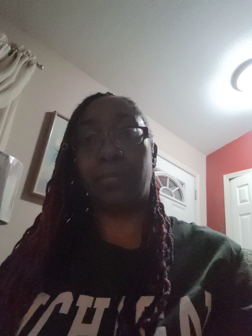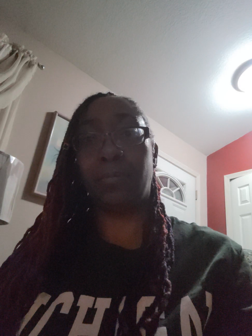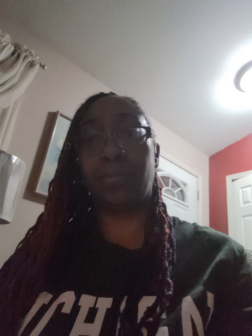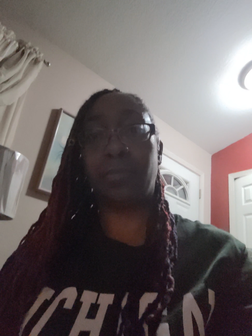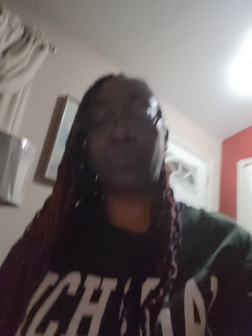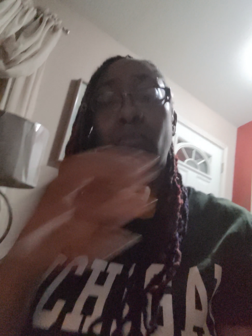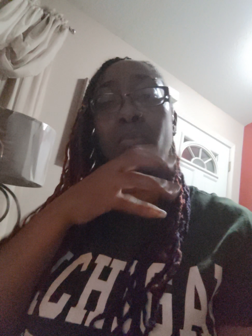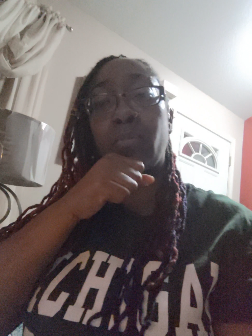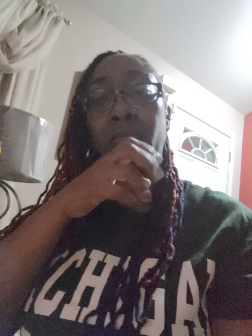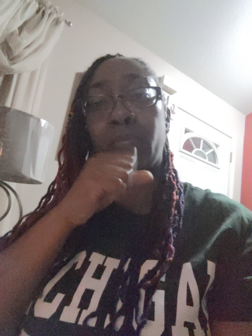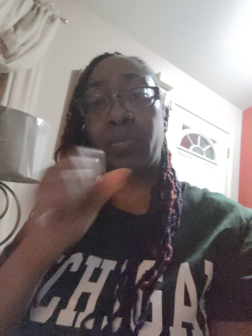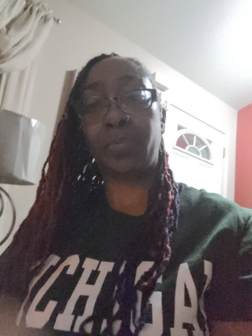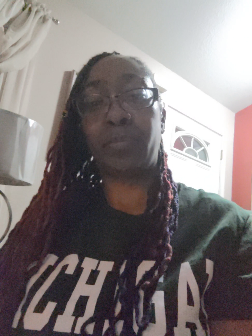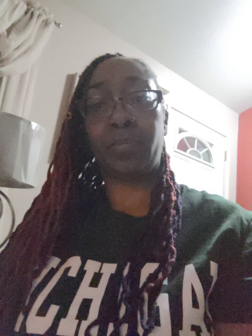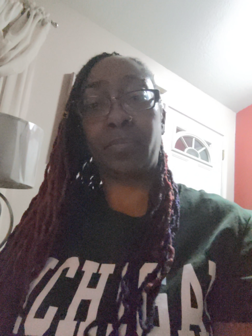orange